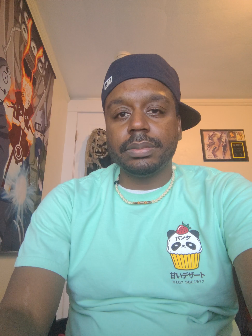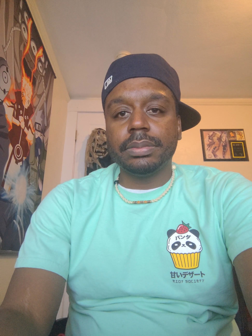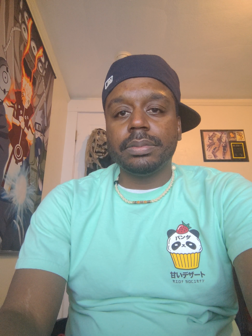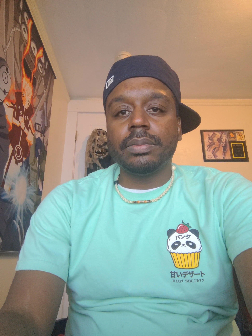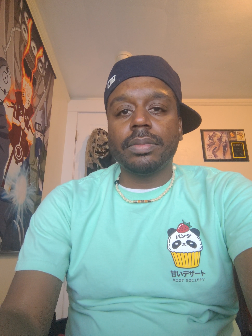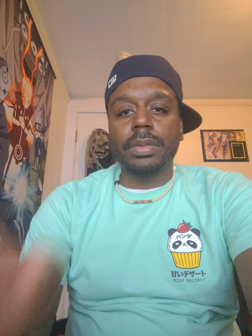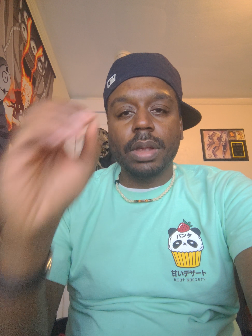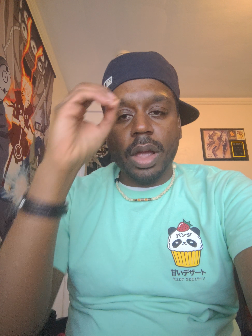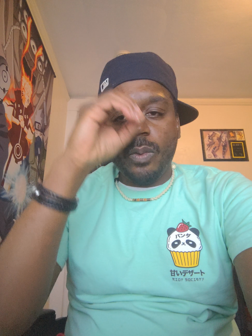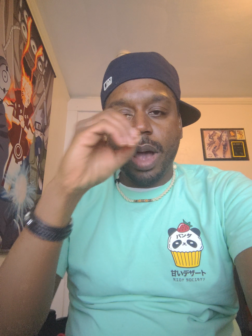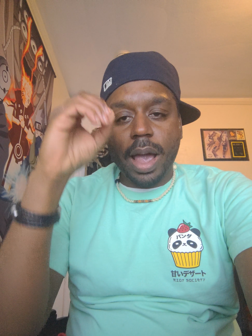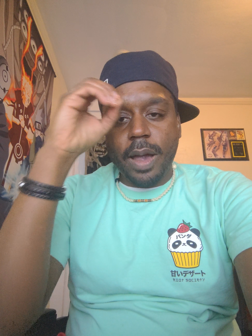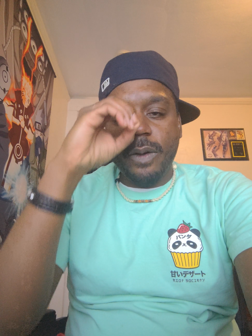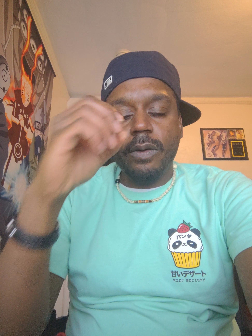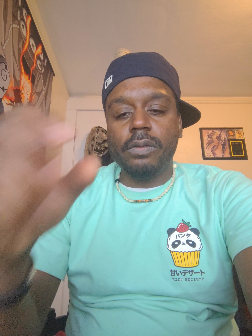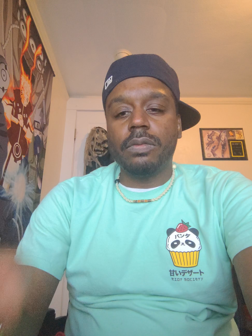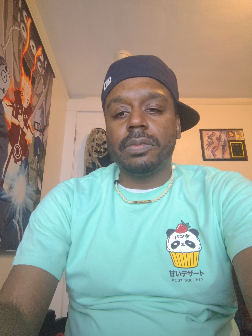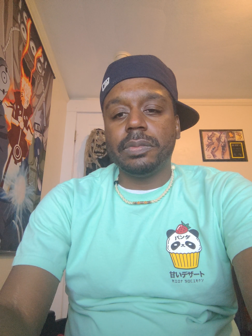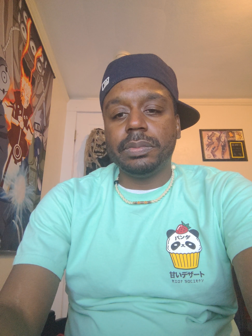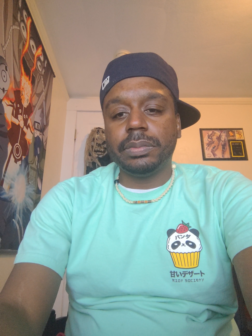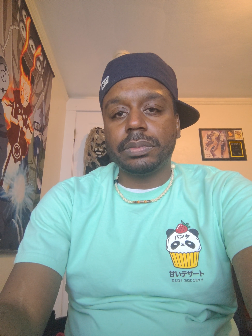owl